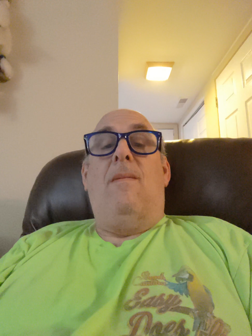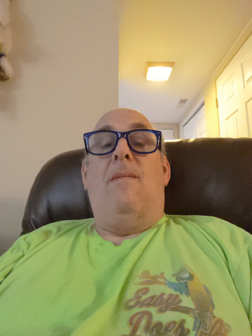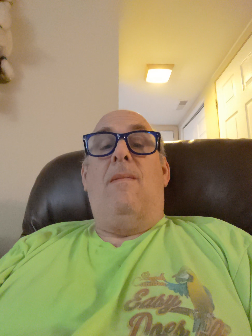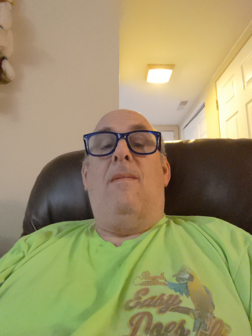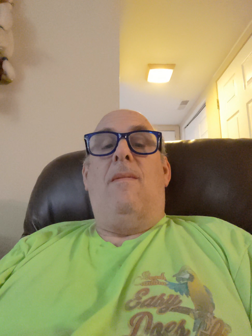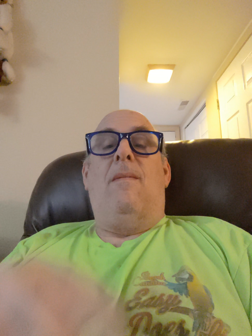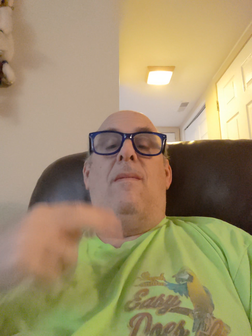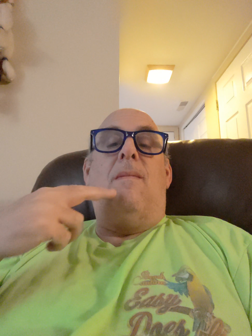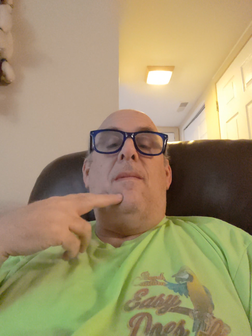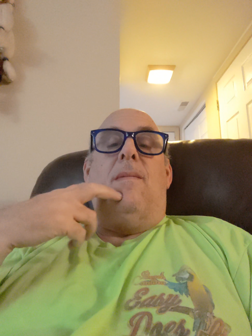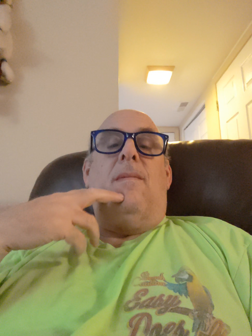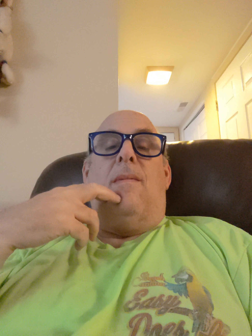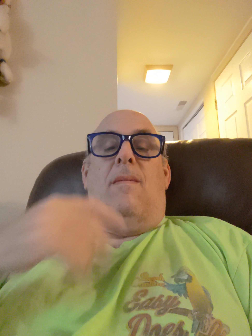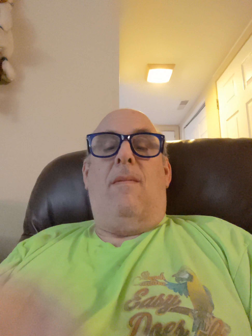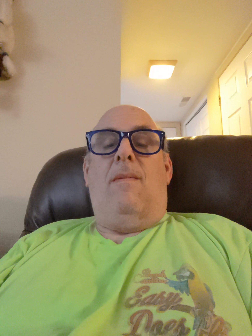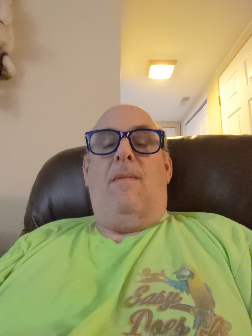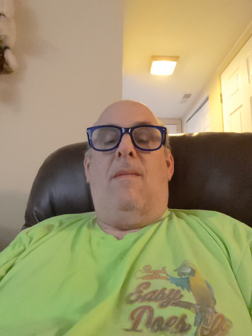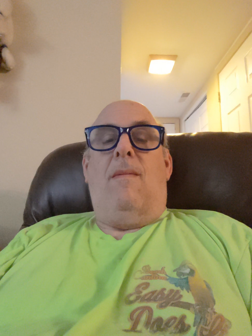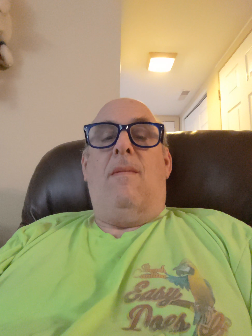gum